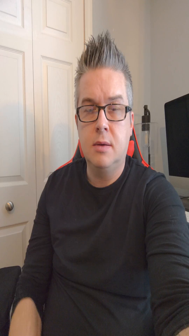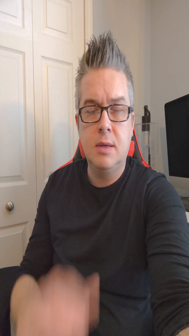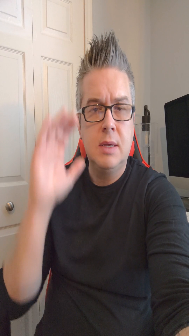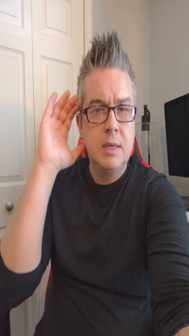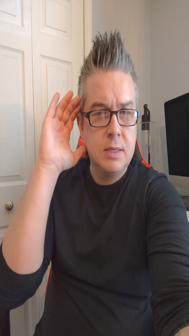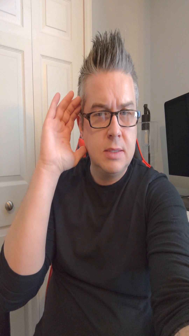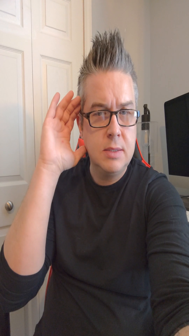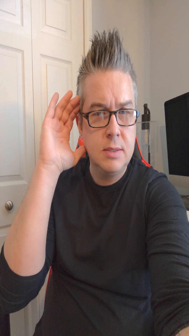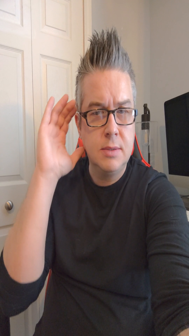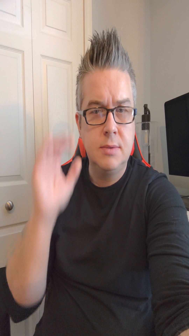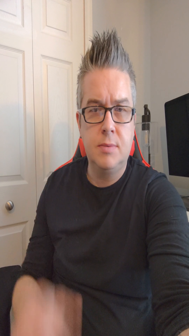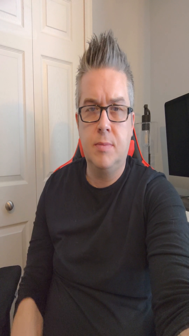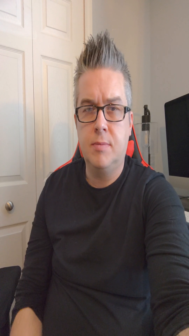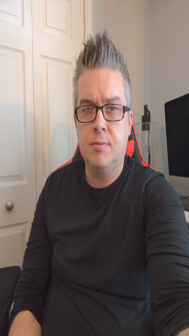listen